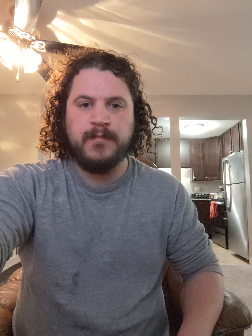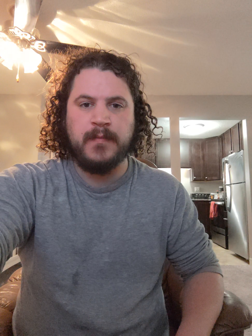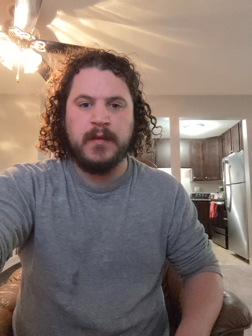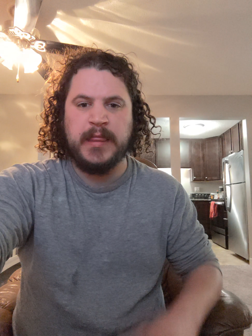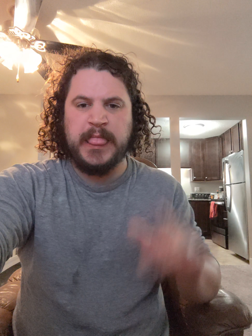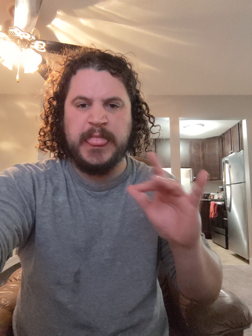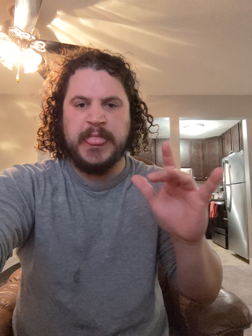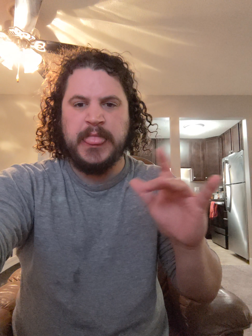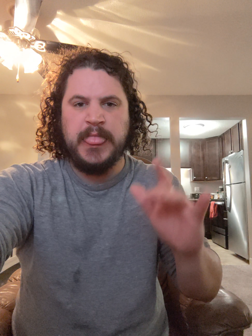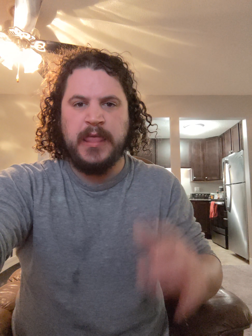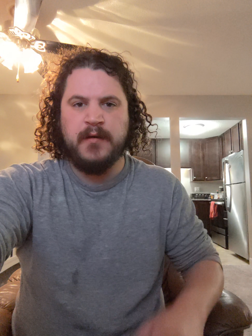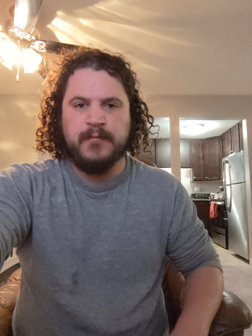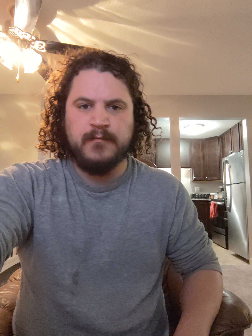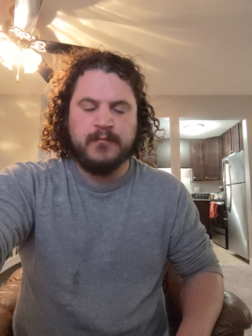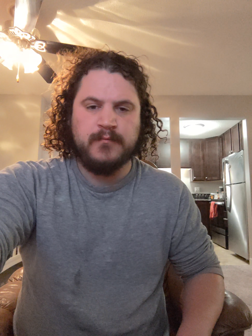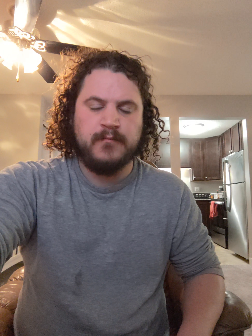yucky